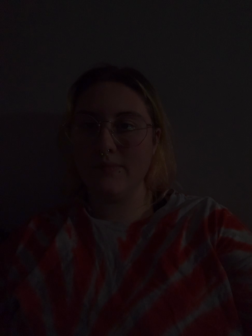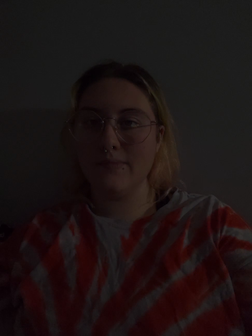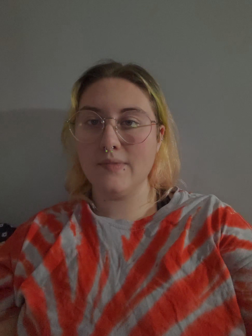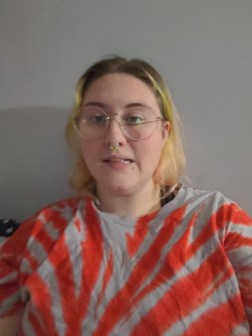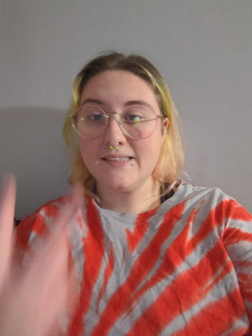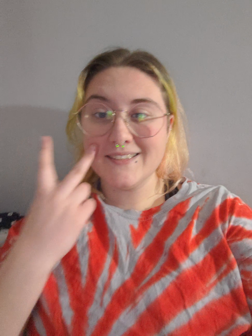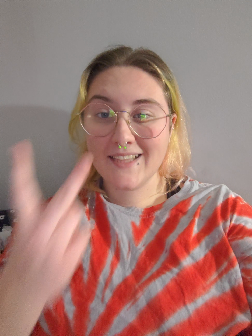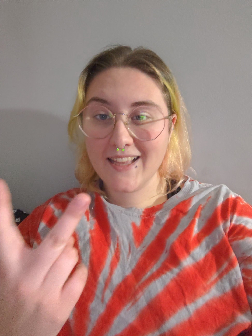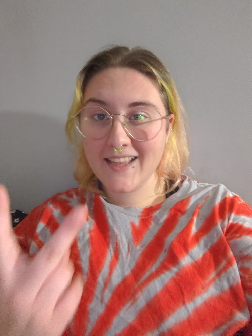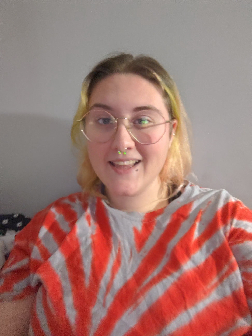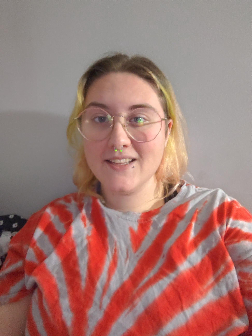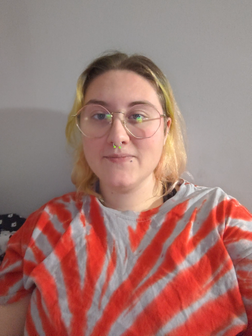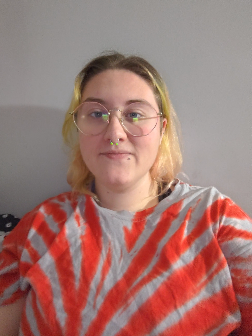see